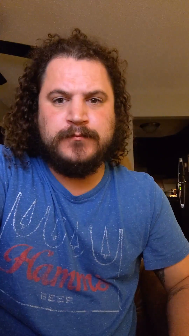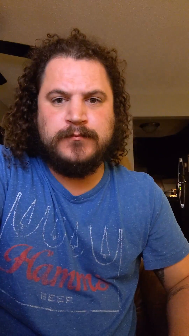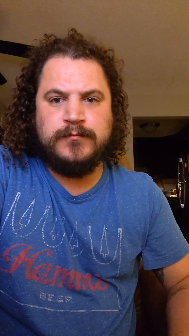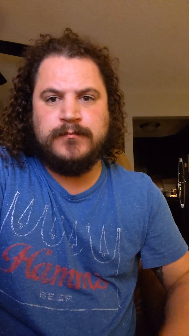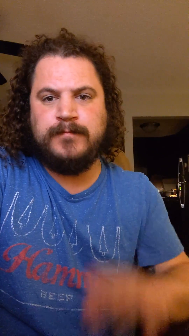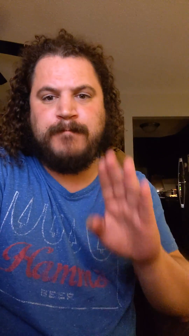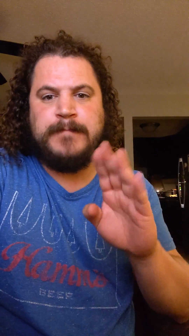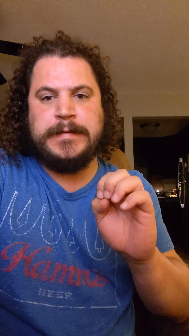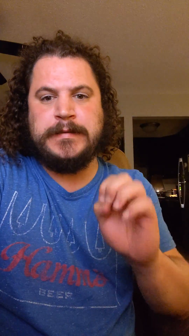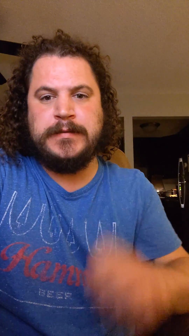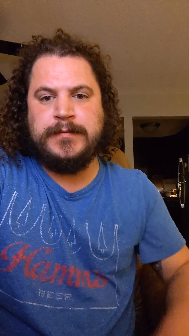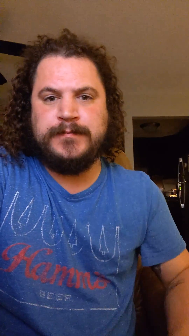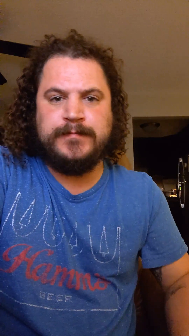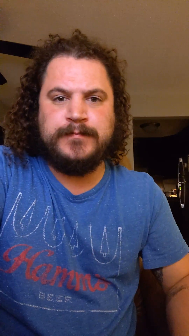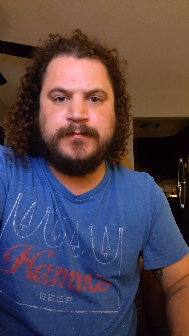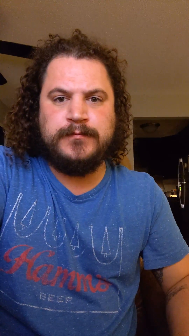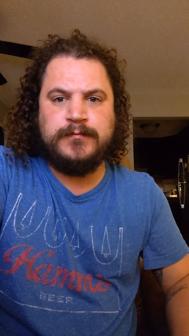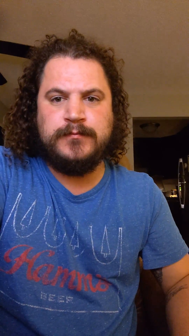be